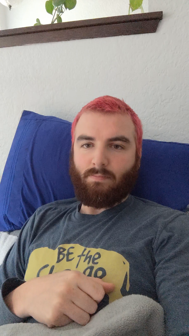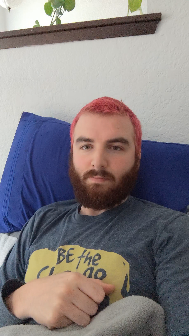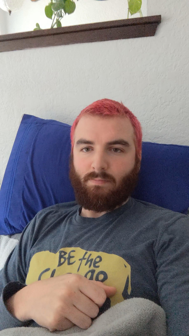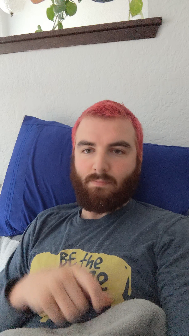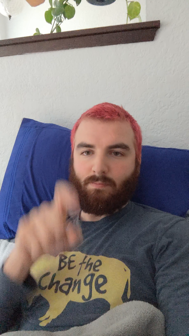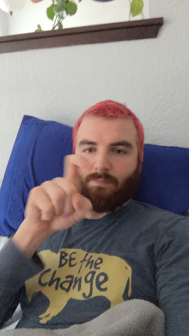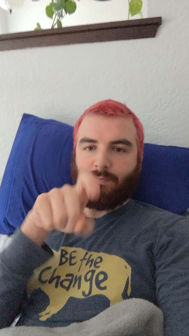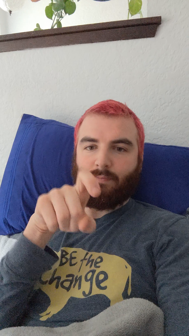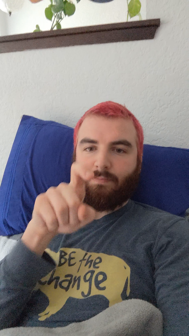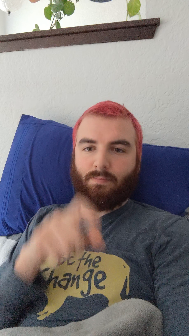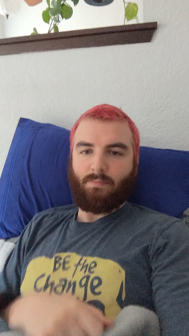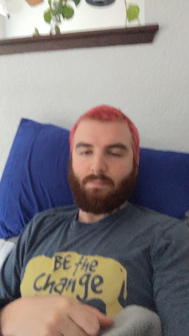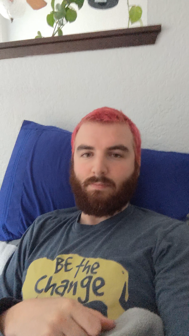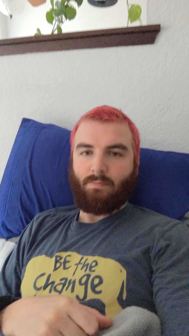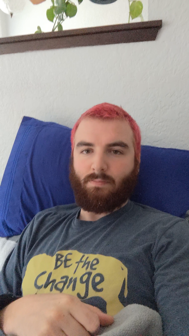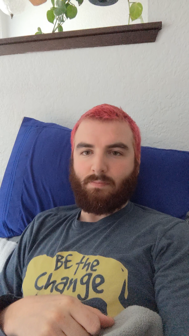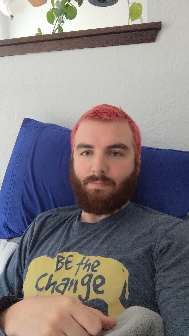should